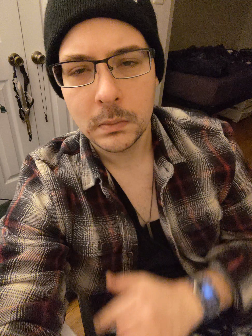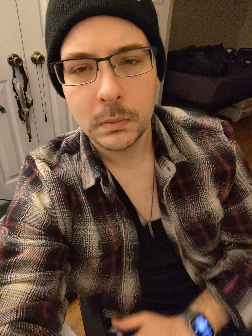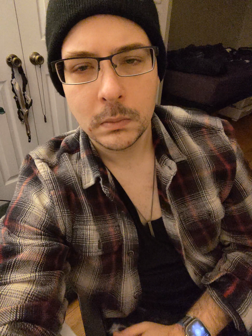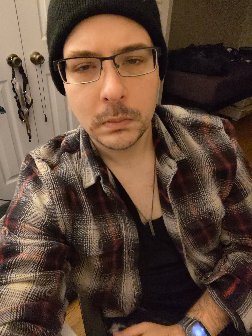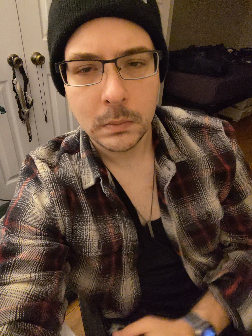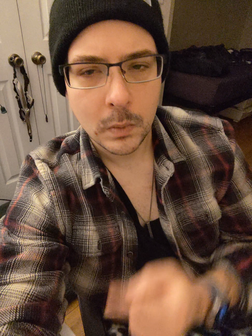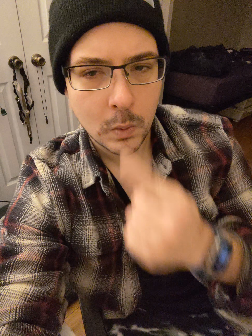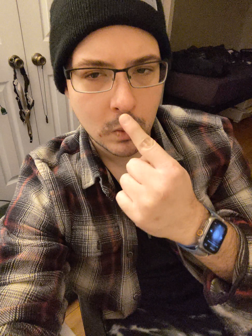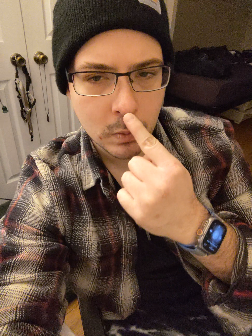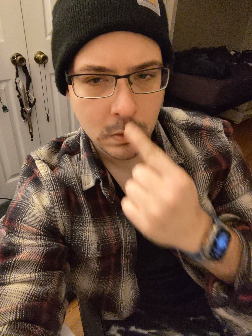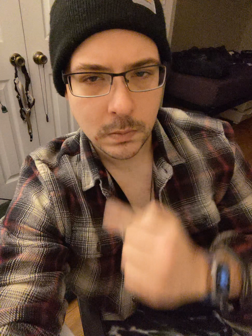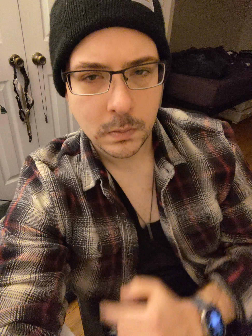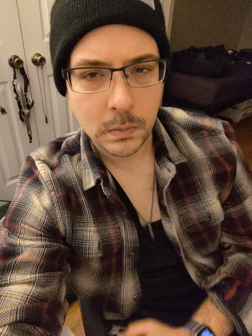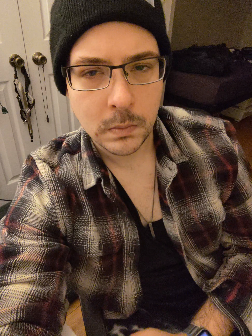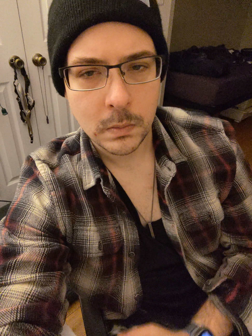nose